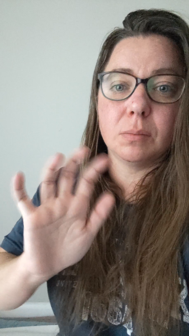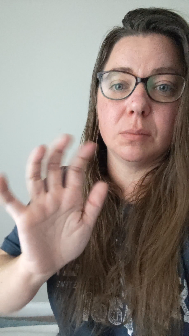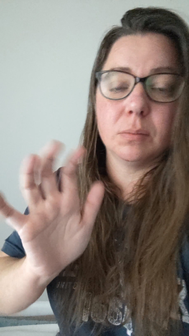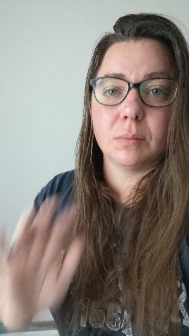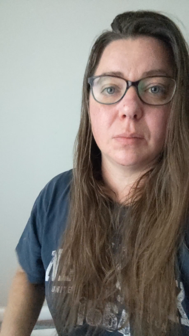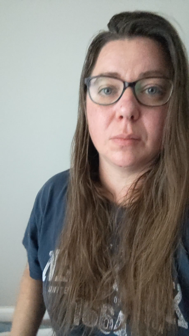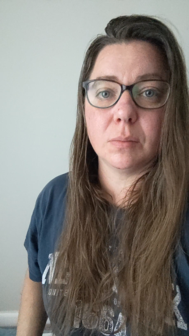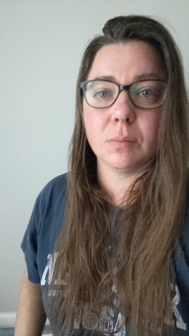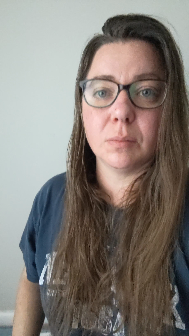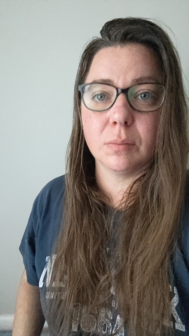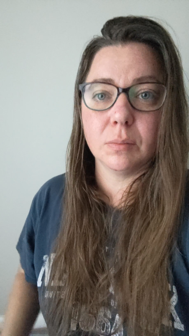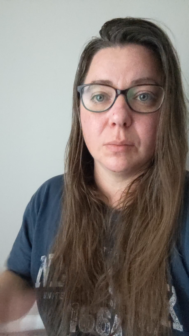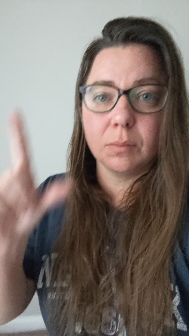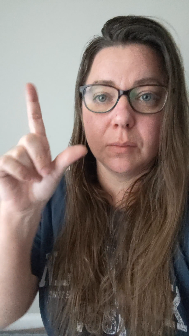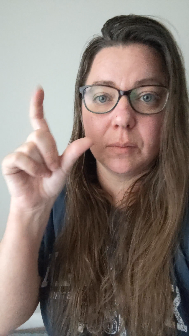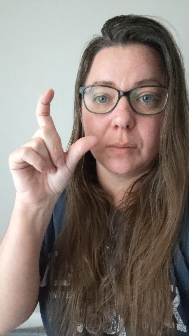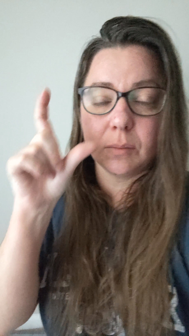camera